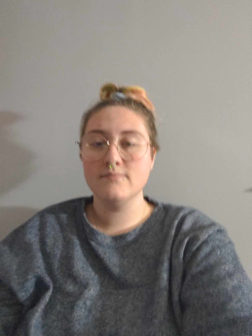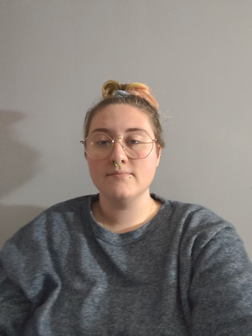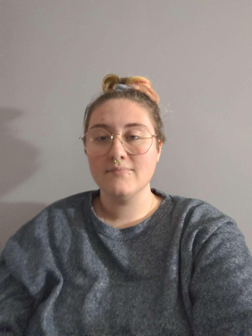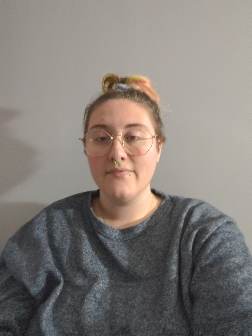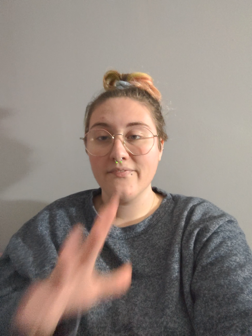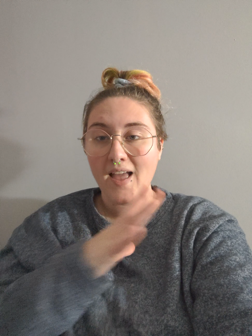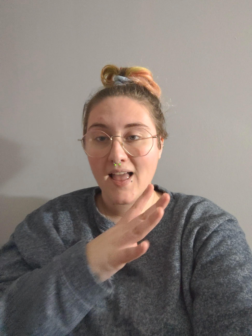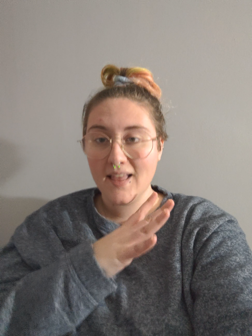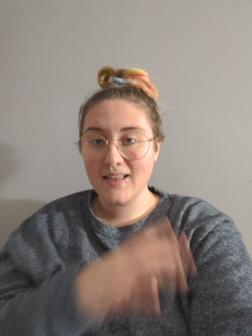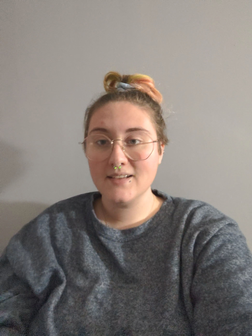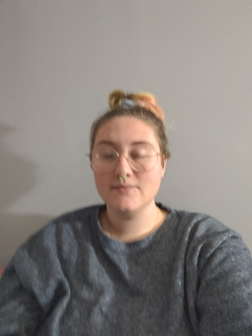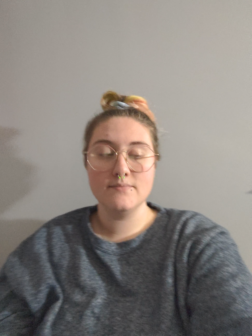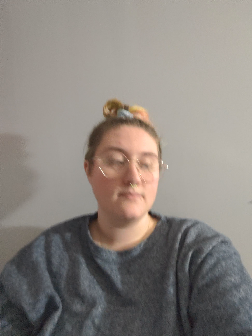fine